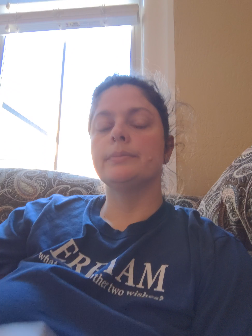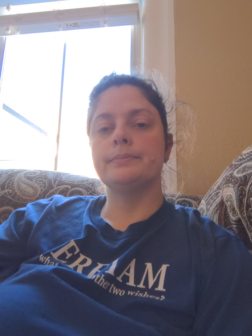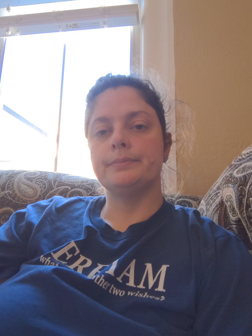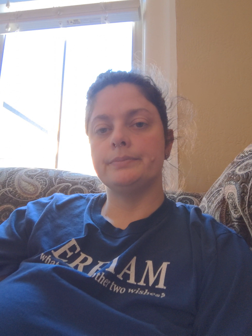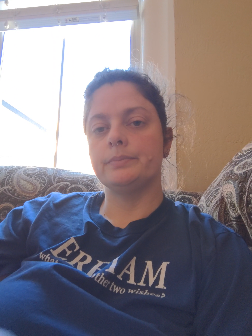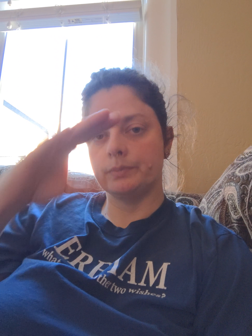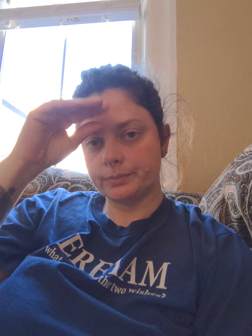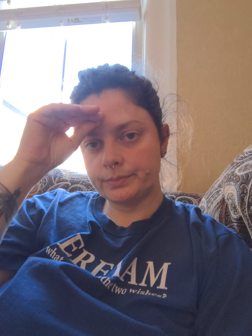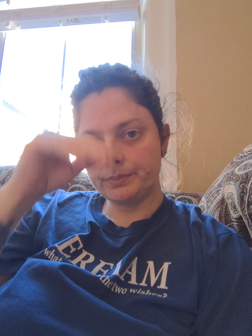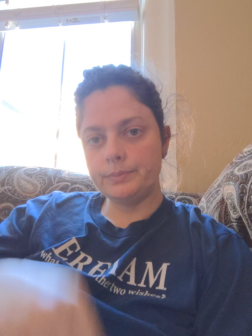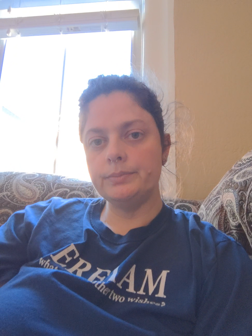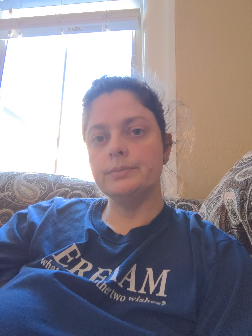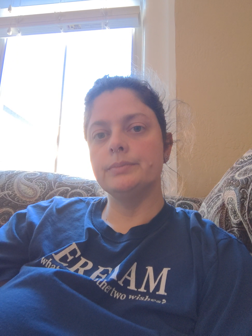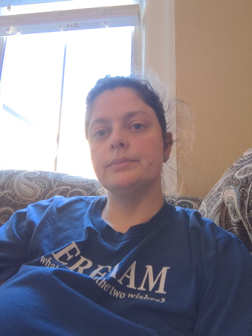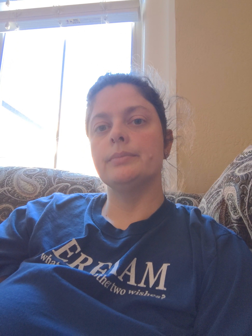boy